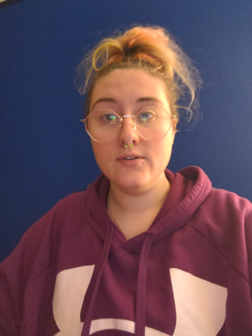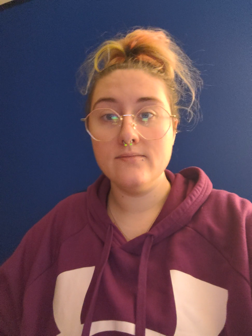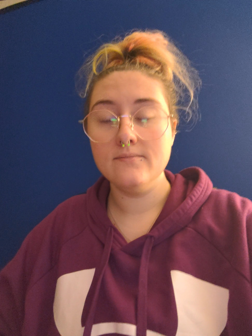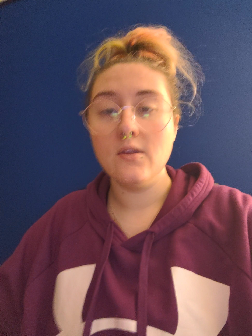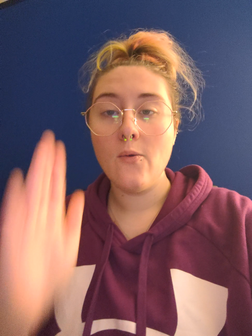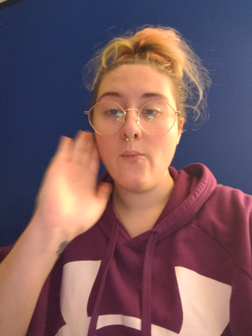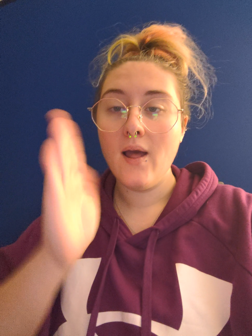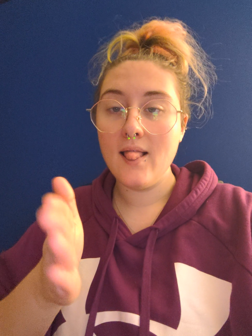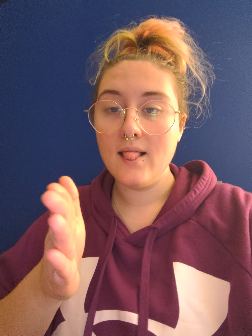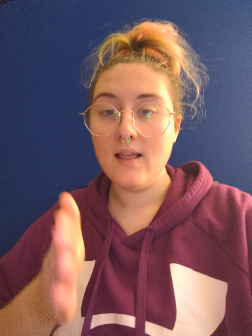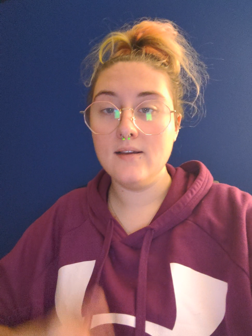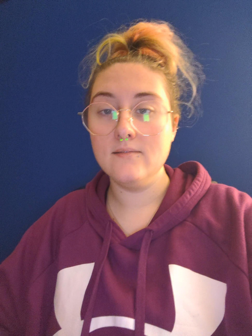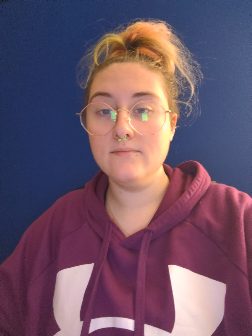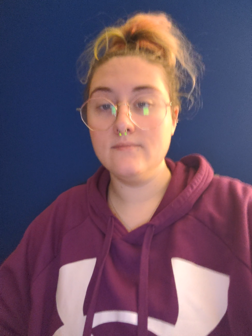will